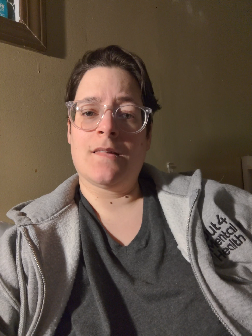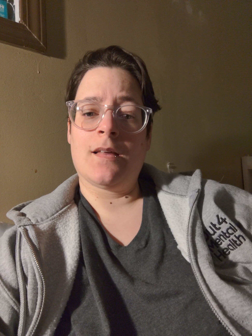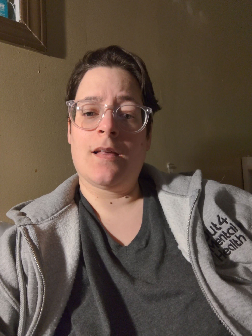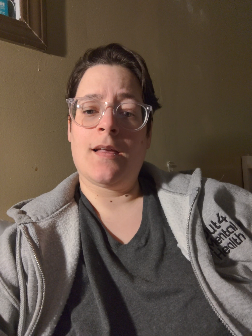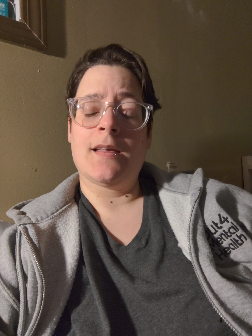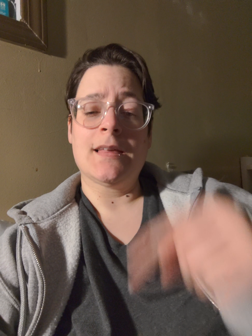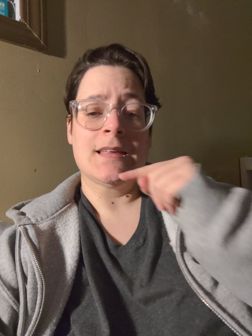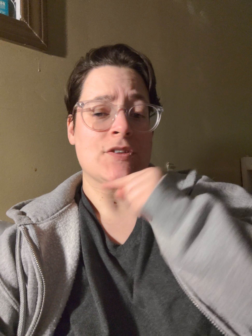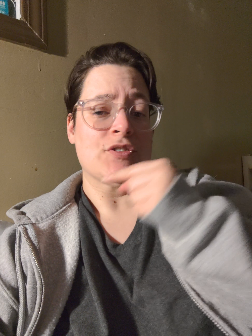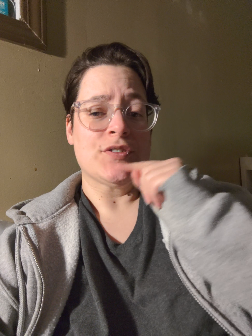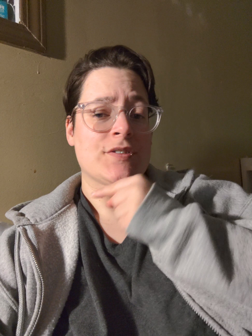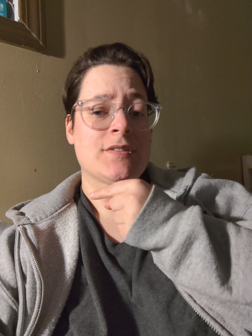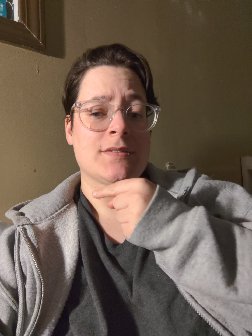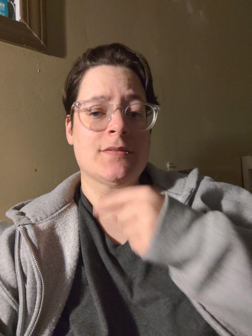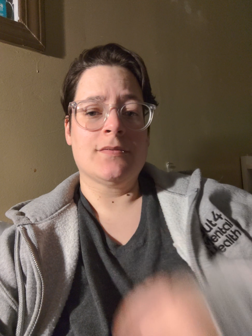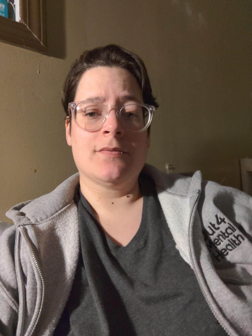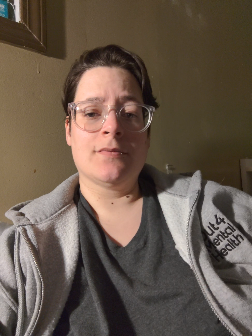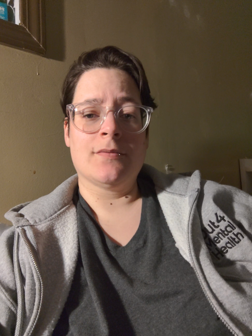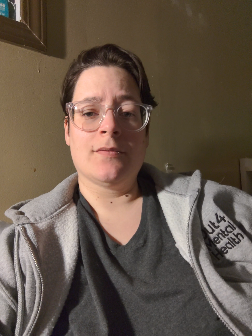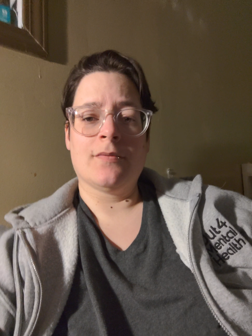carrot